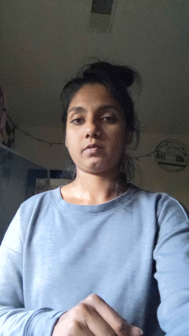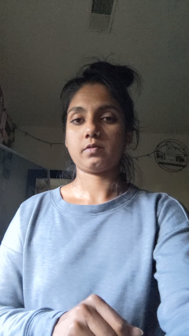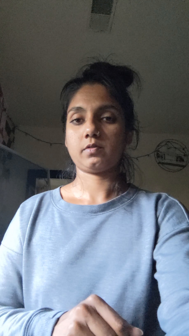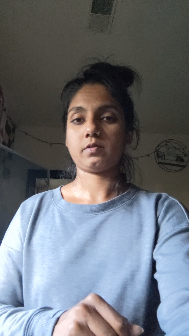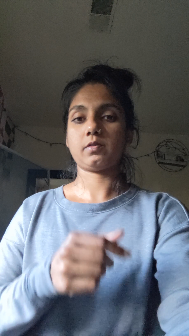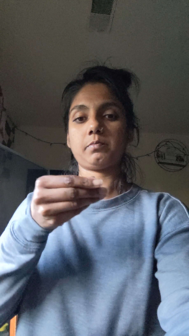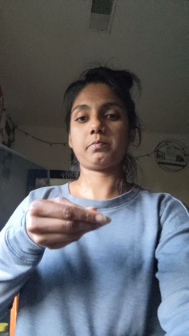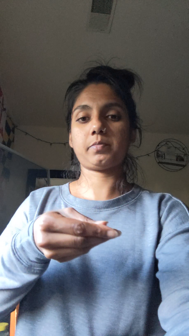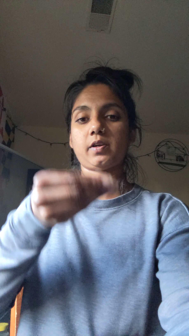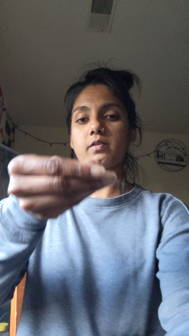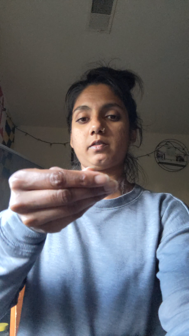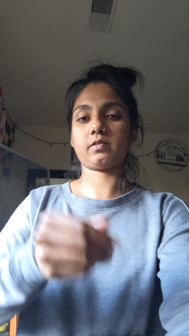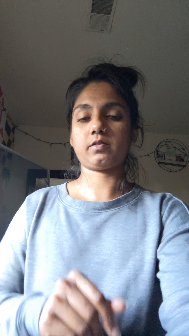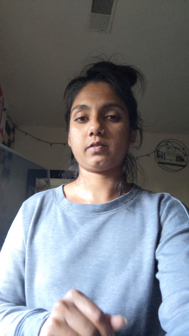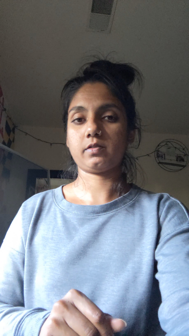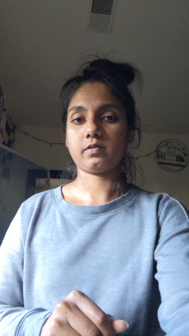buy